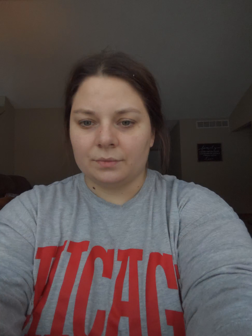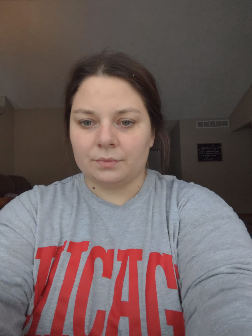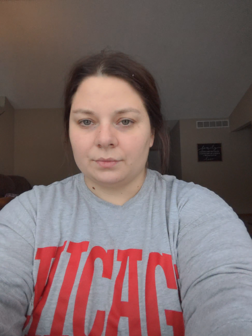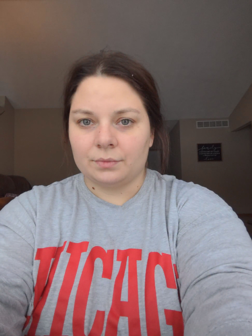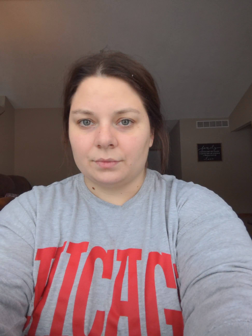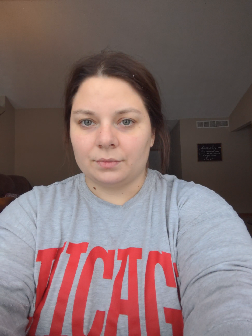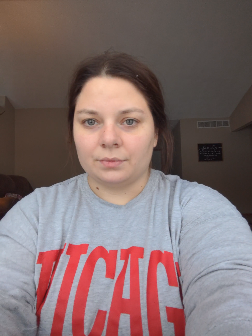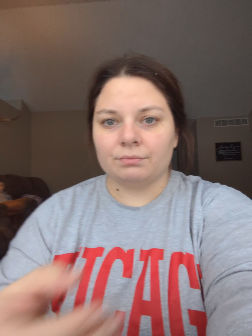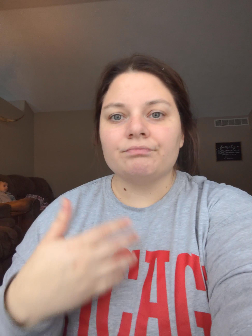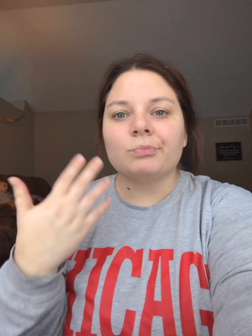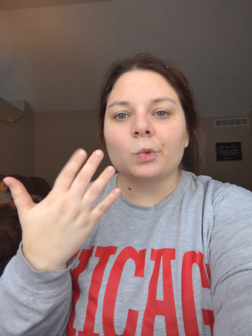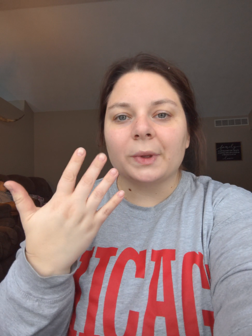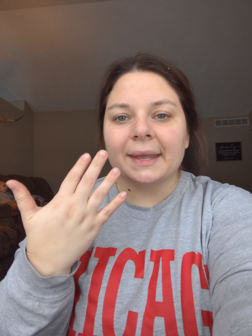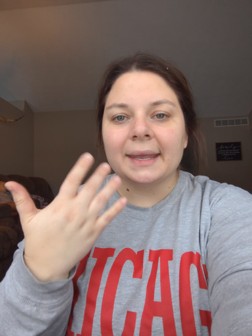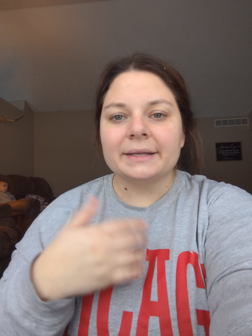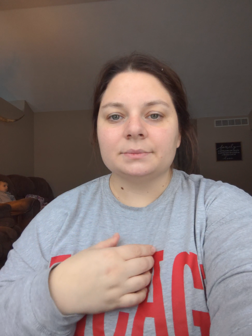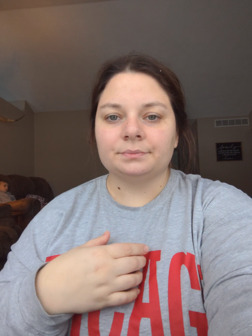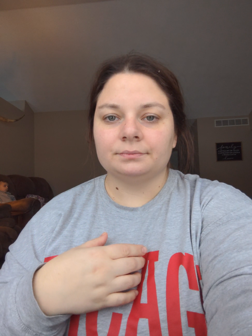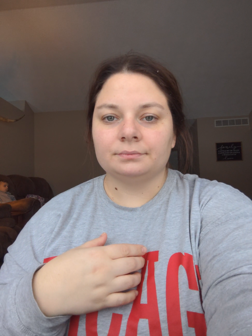wait